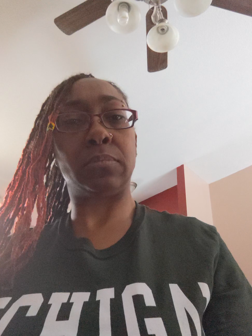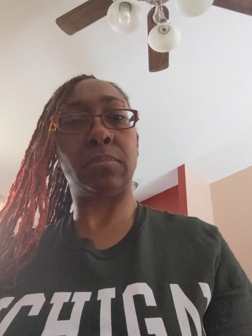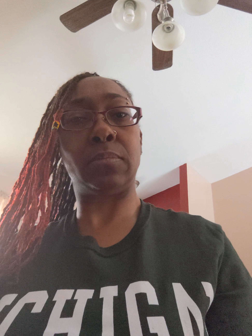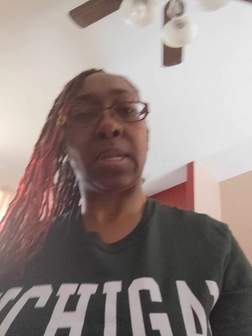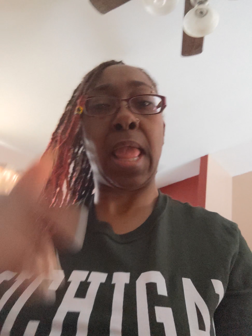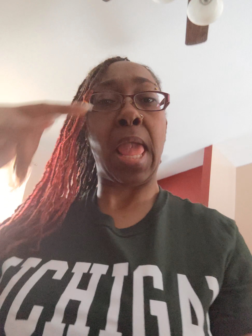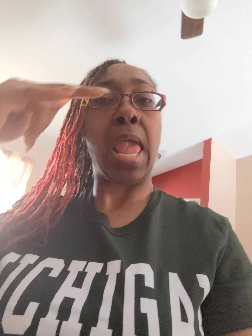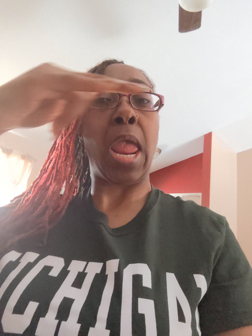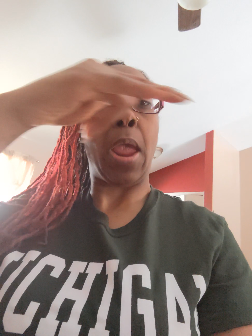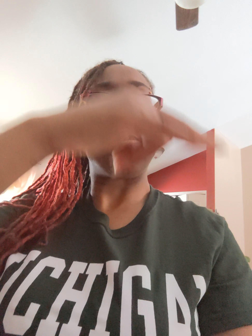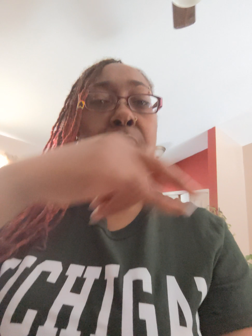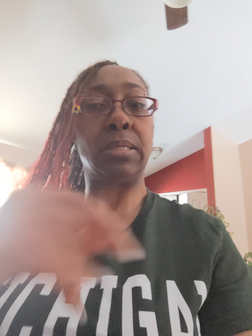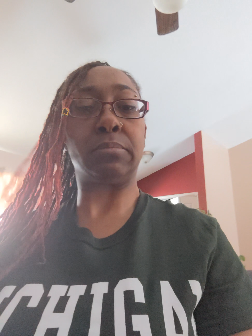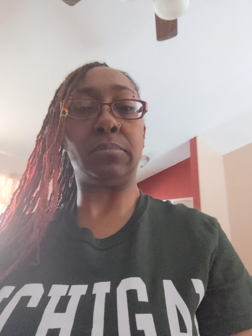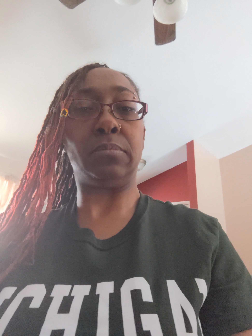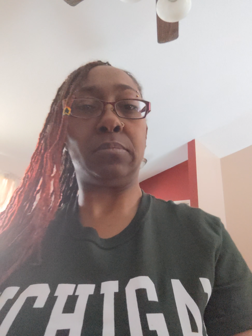airplane